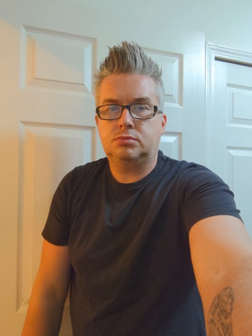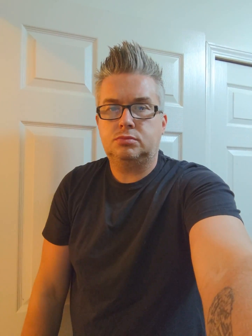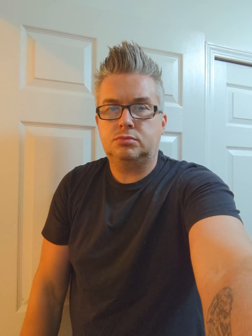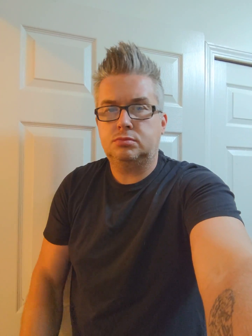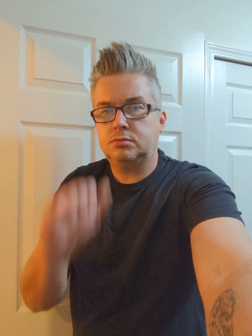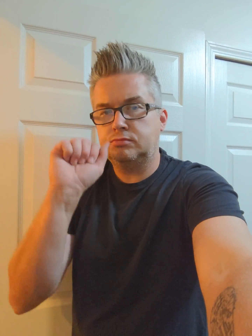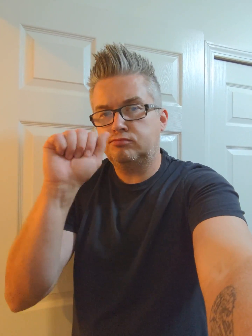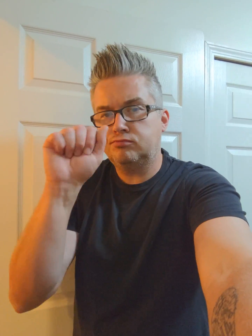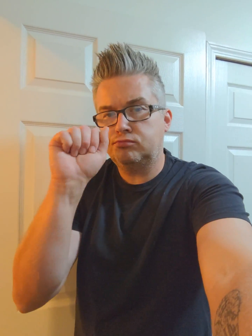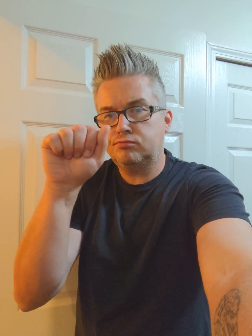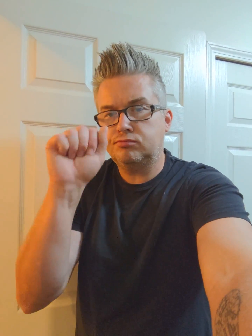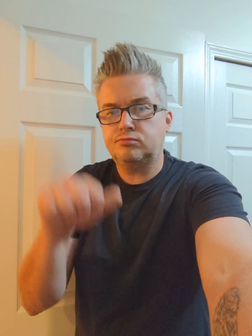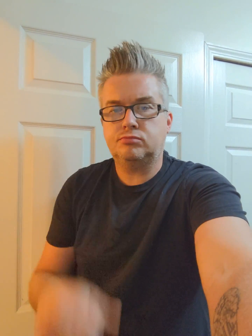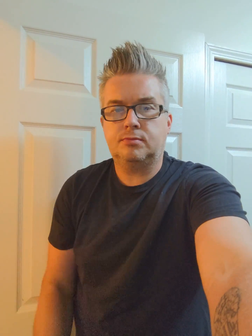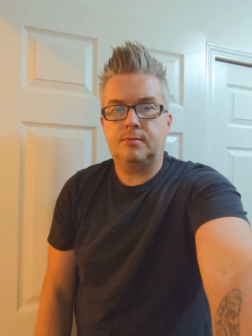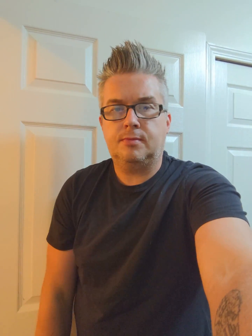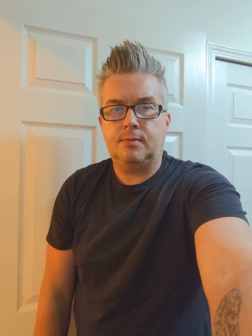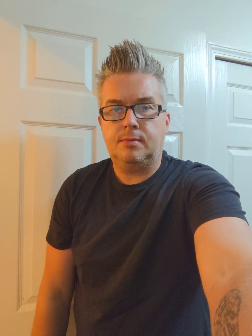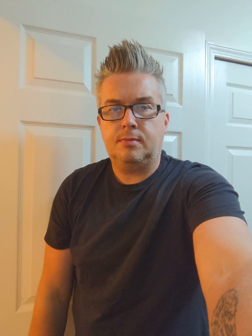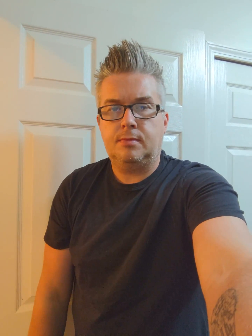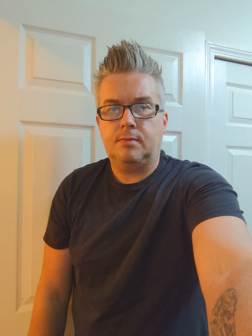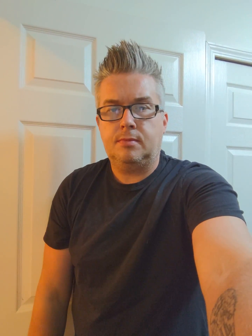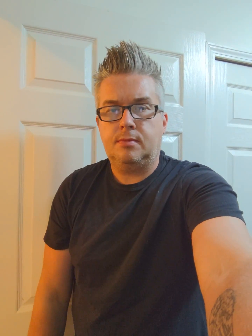knock